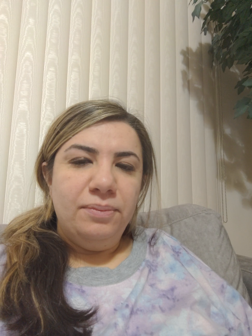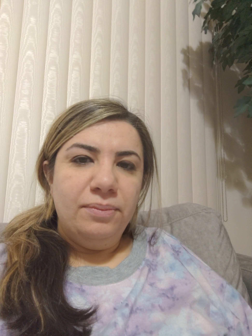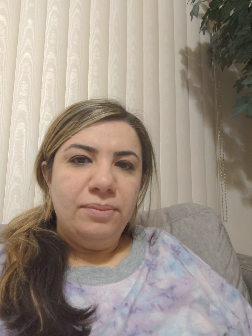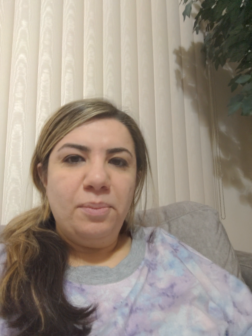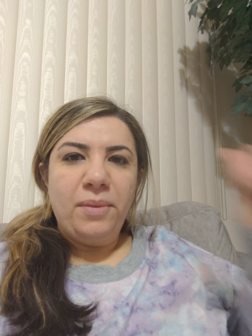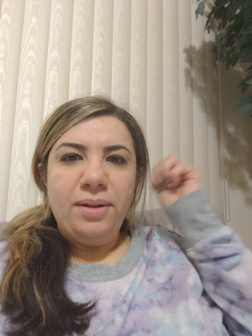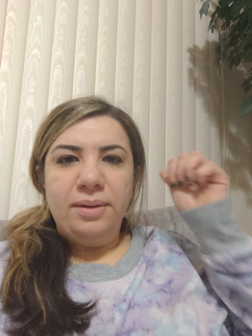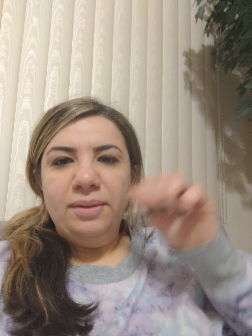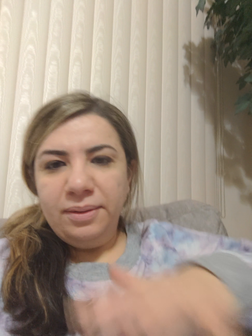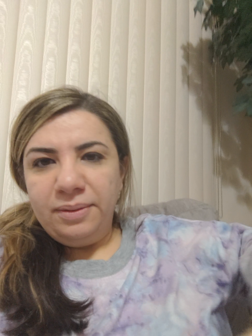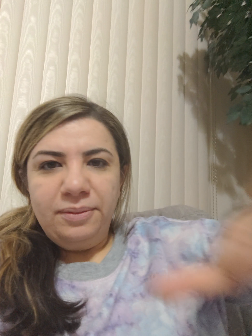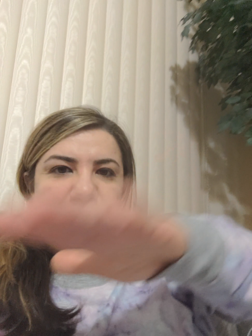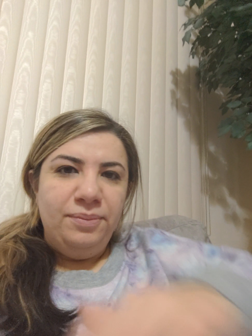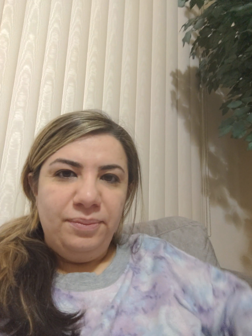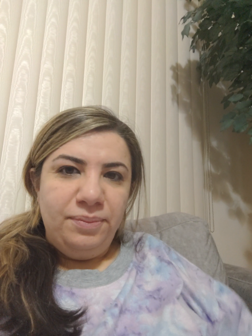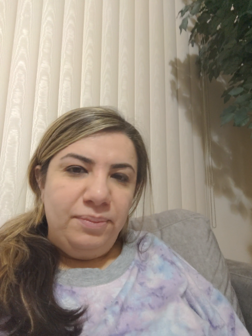backyard